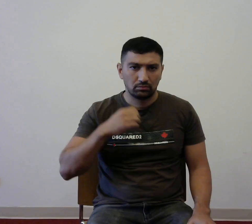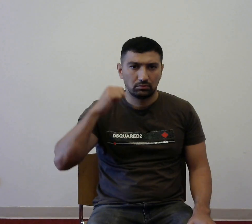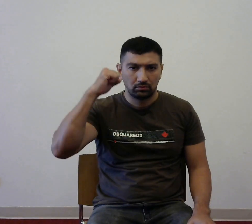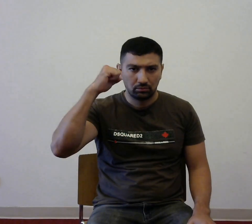qarabağ